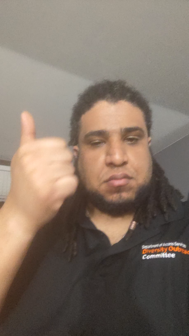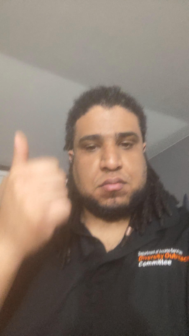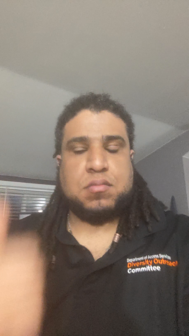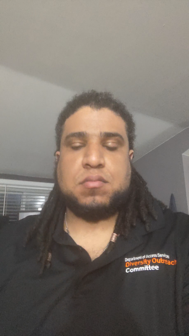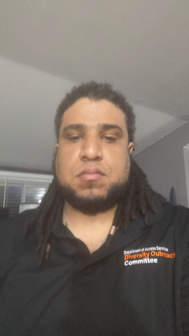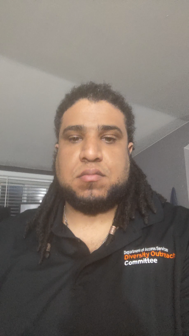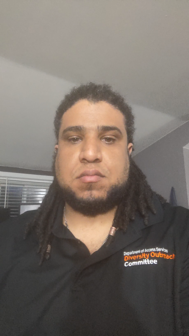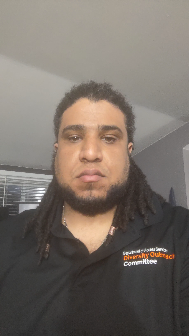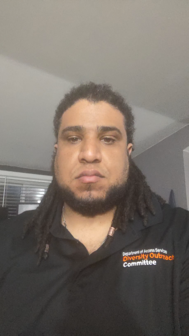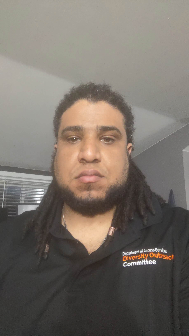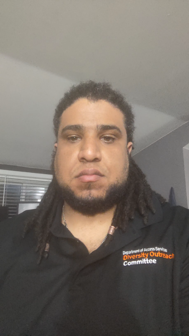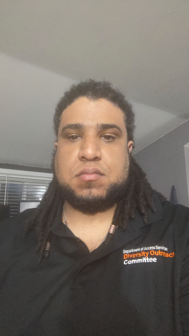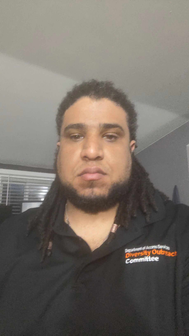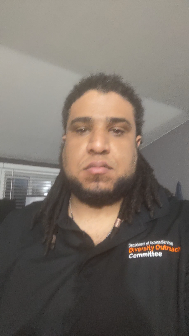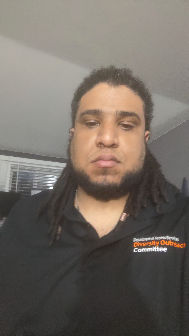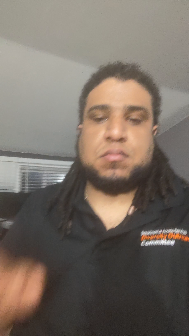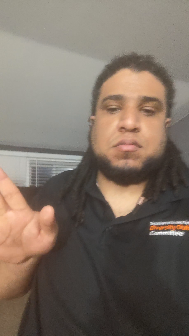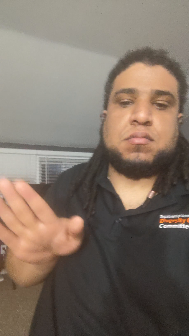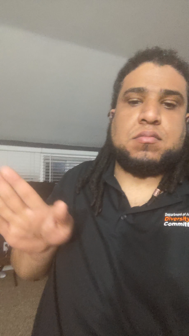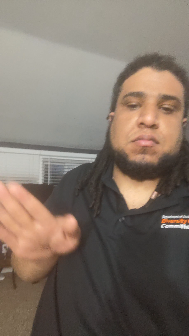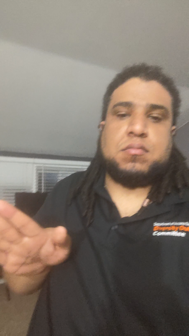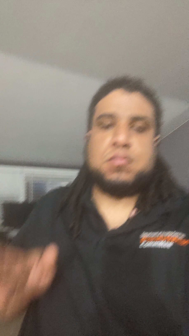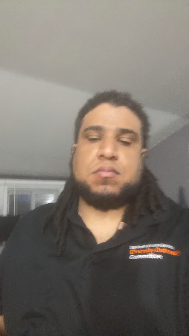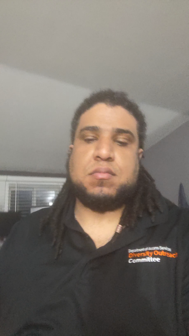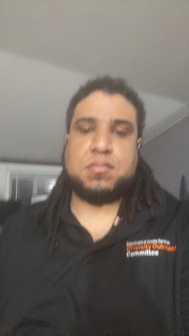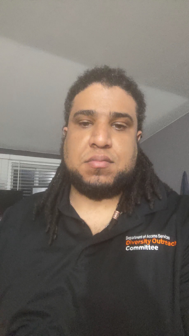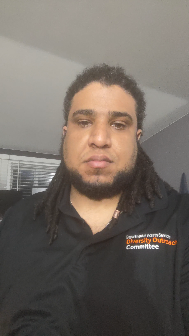penguin